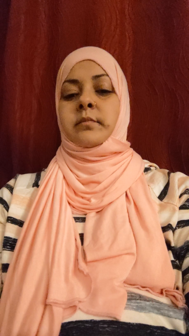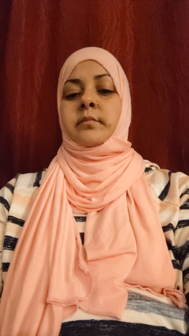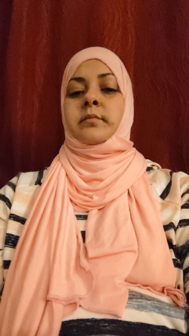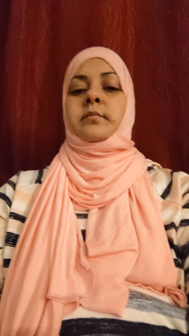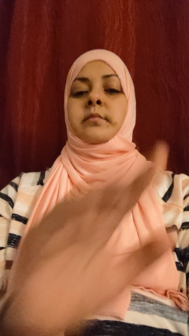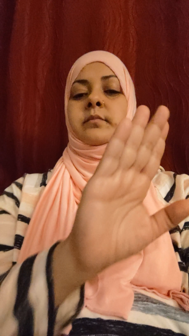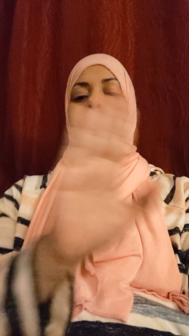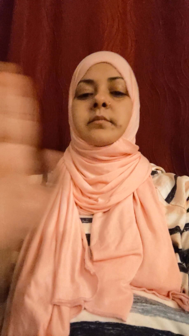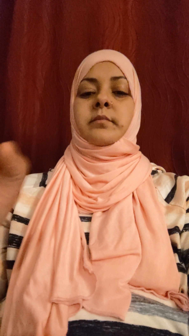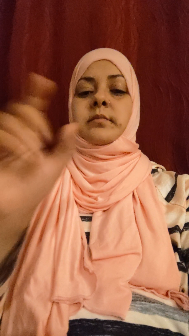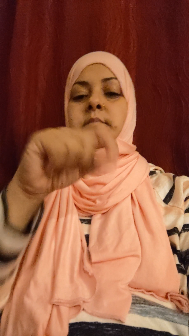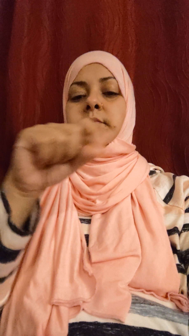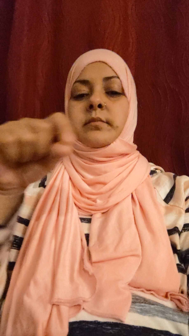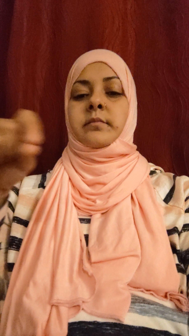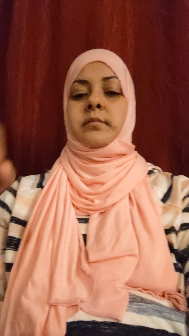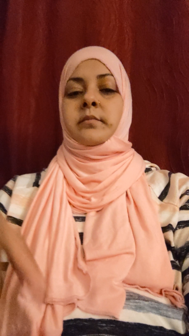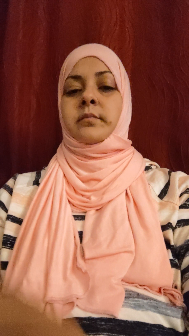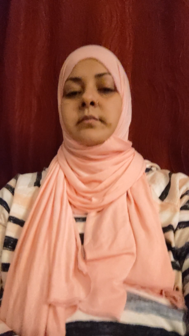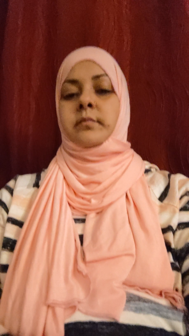chalk